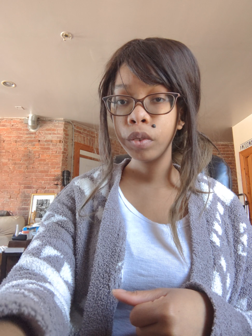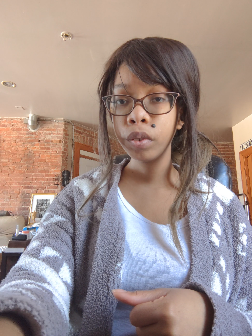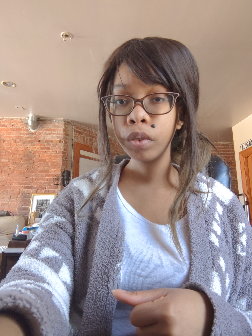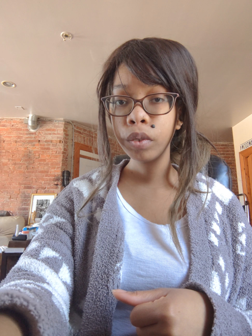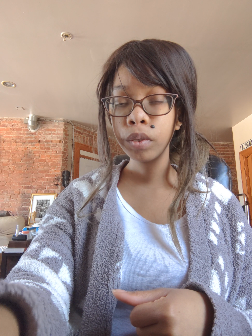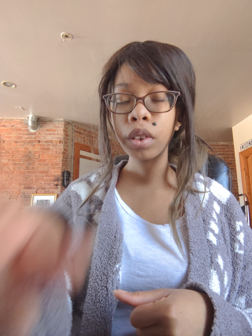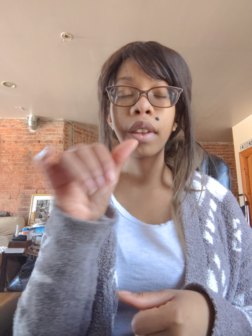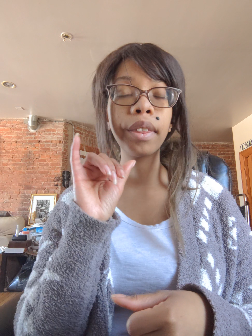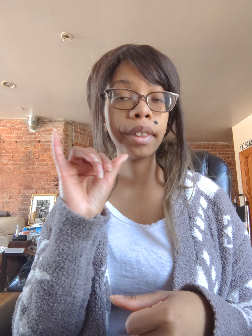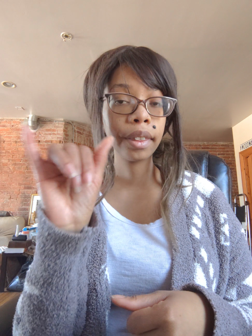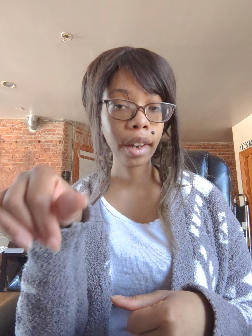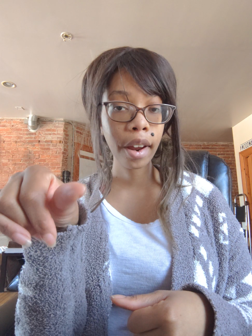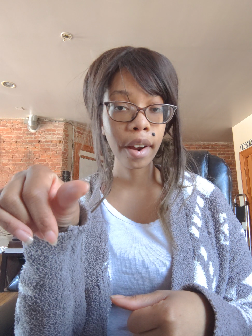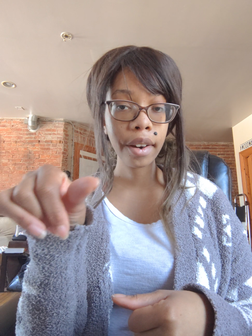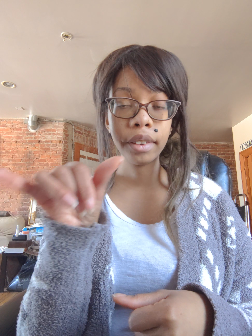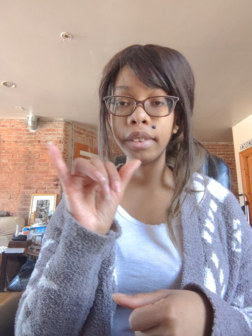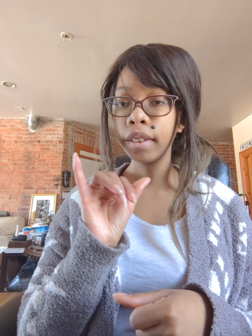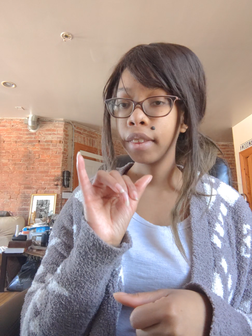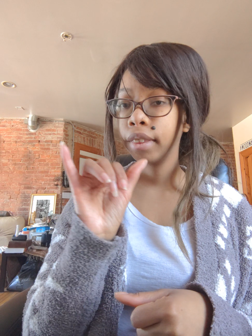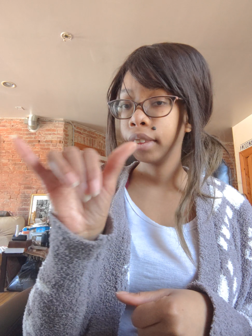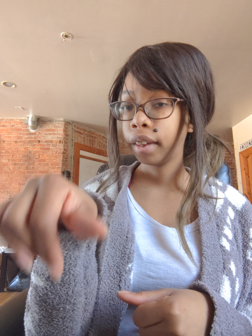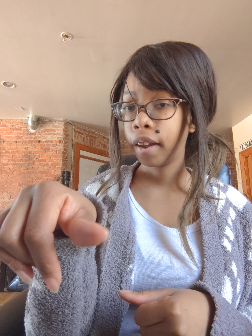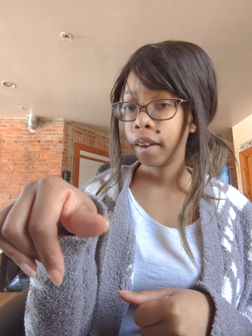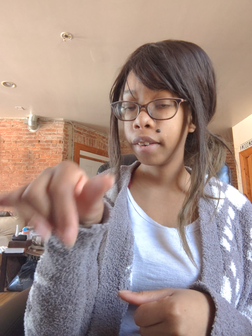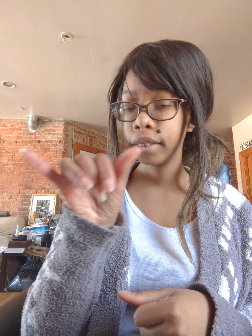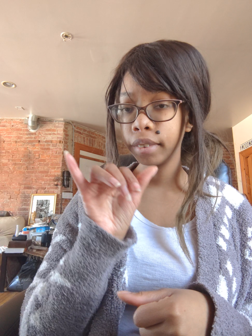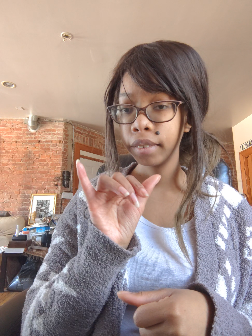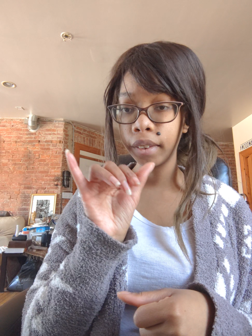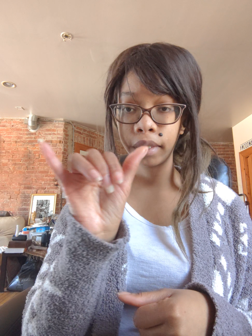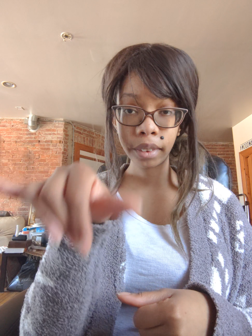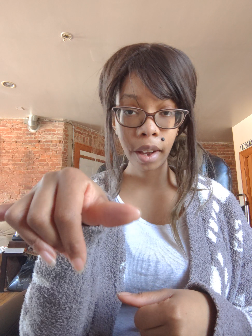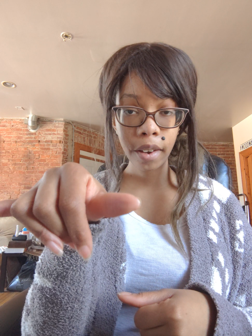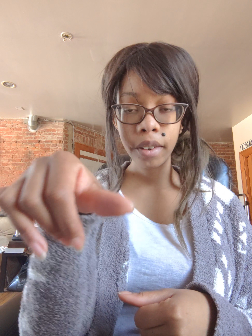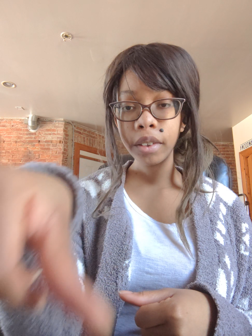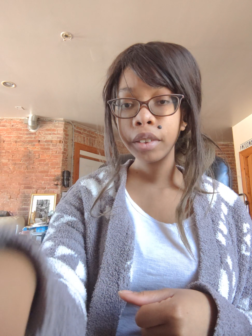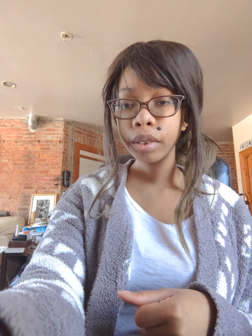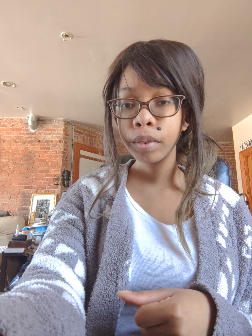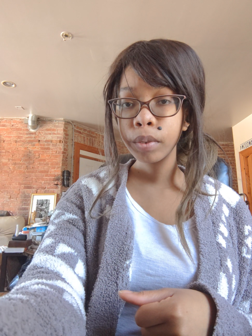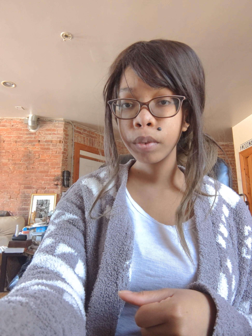that